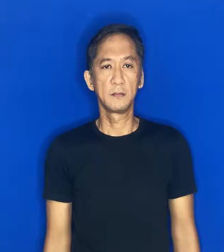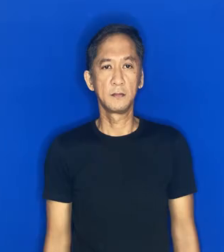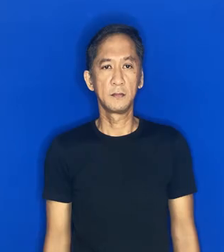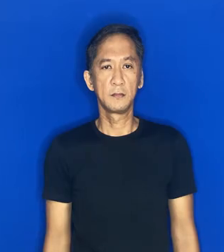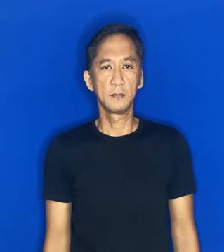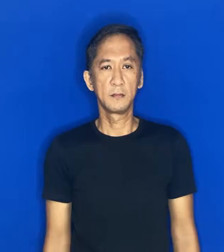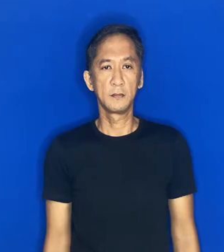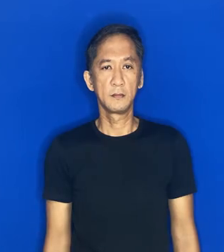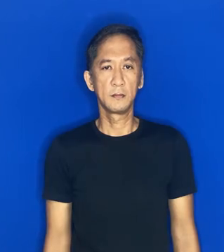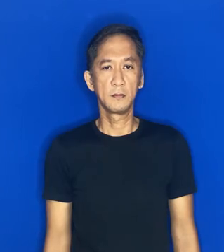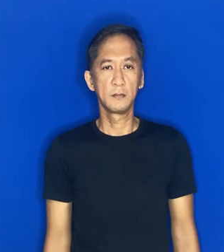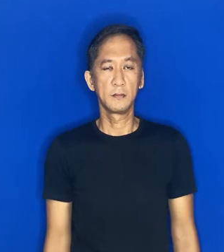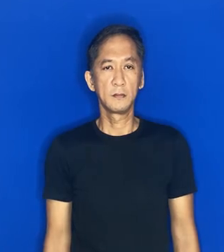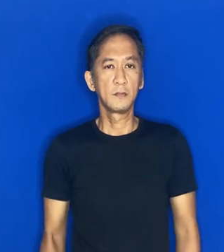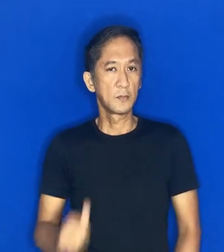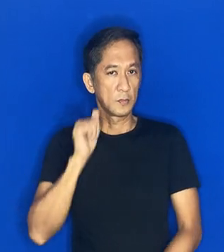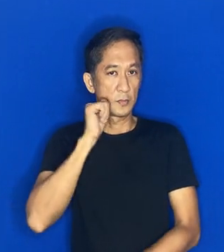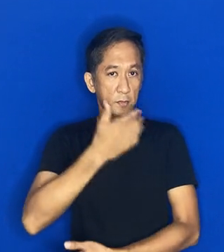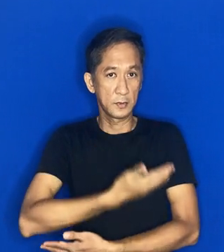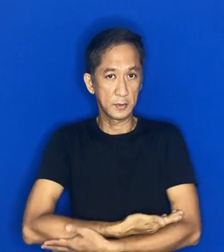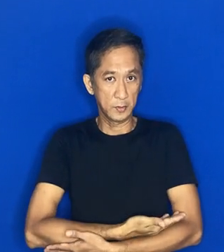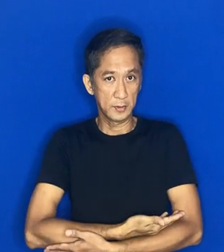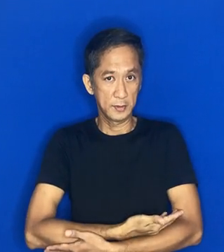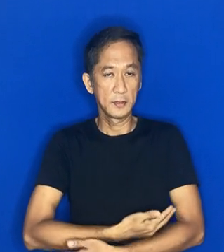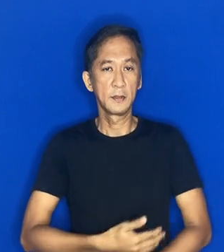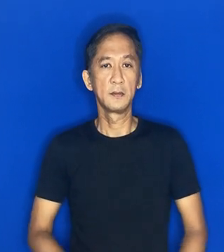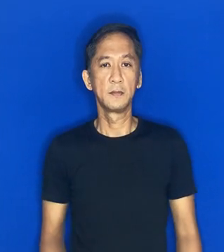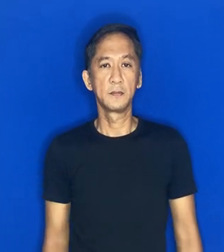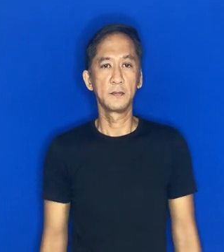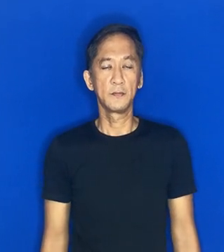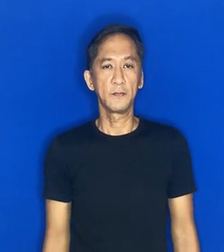daughter